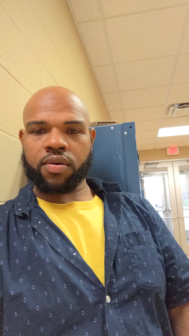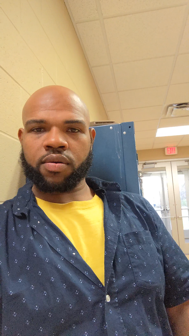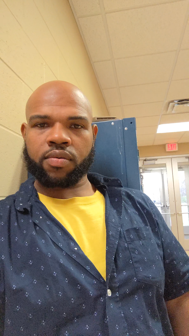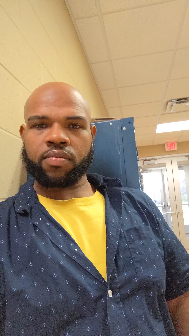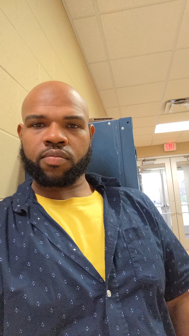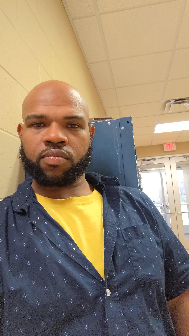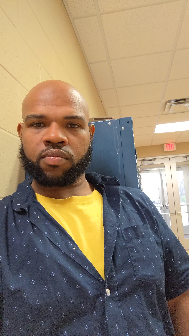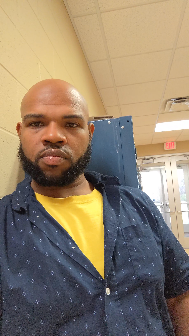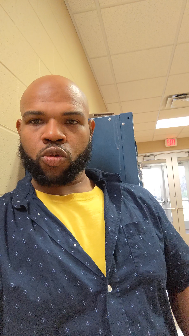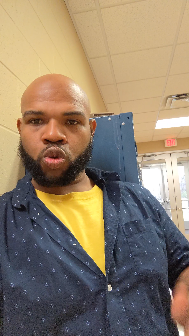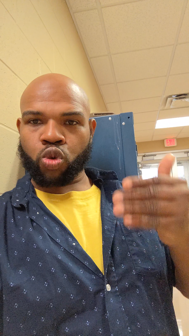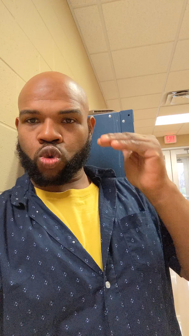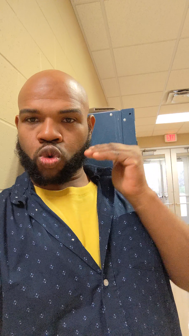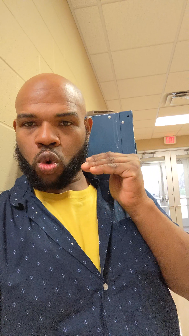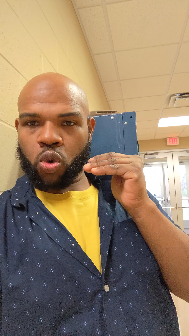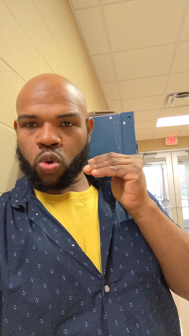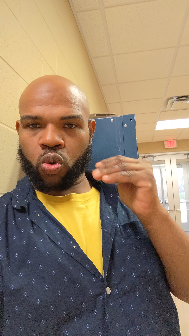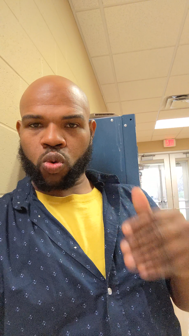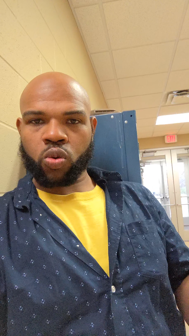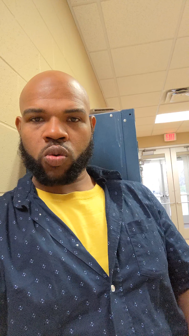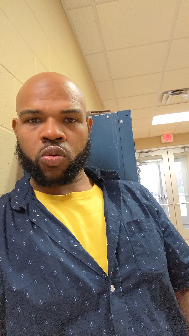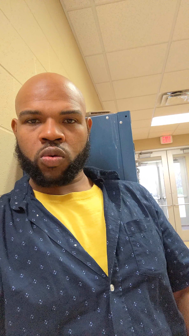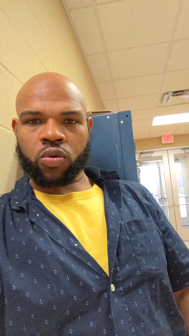short